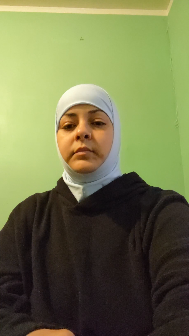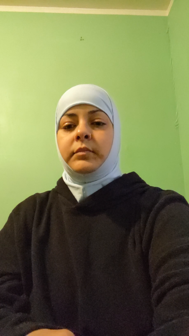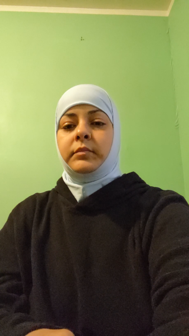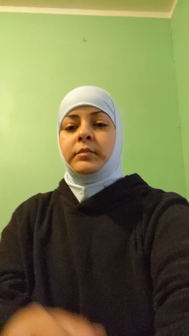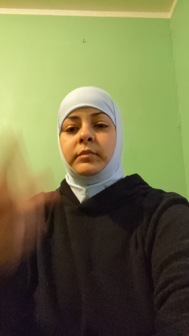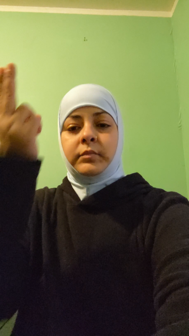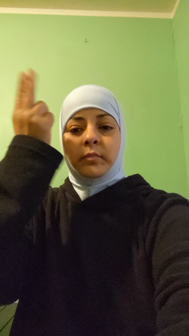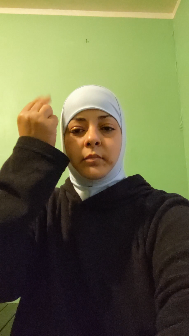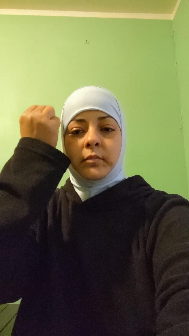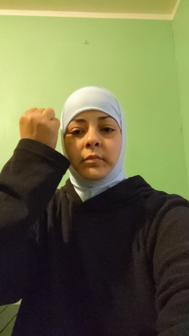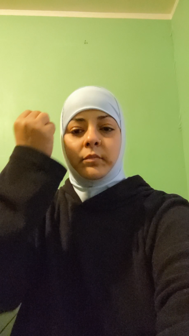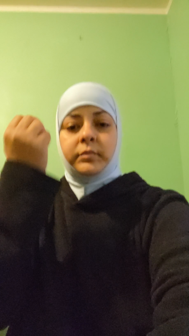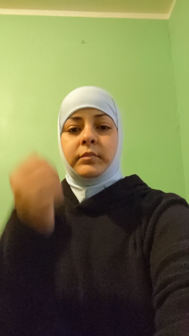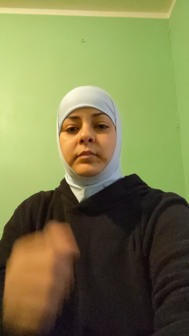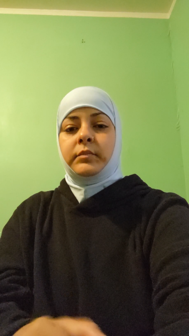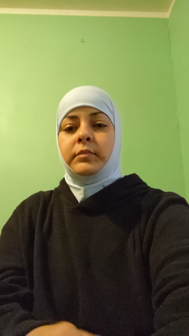bunny